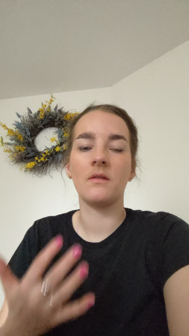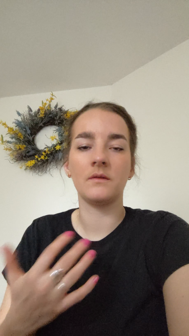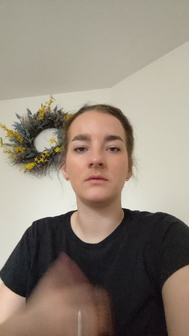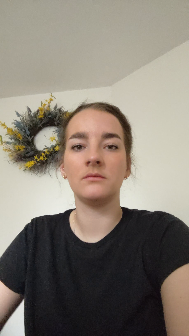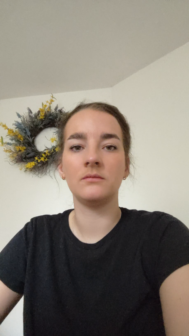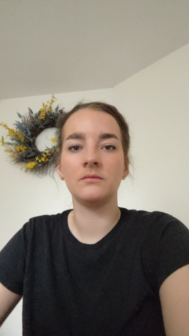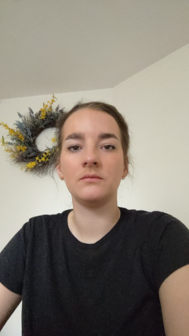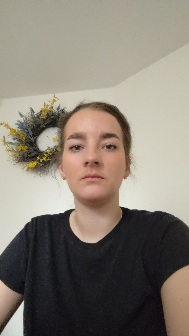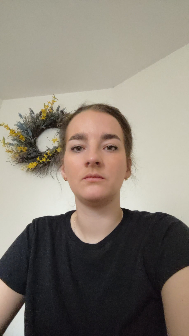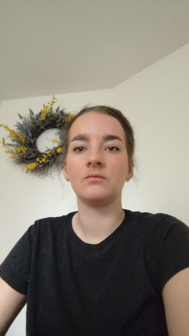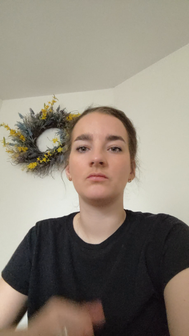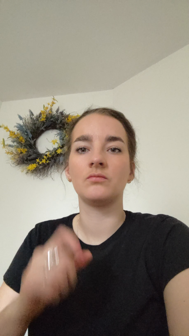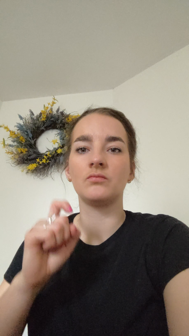present